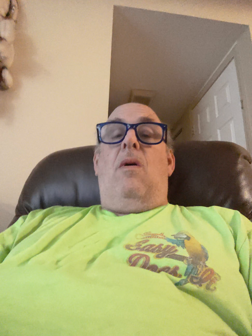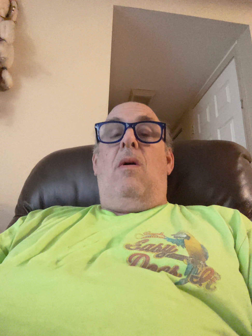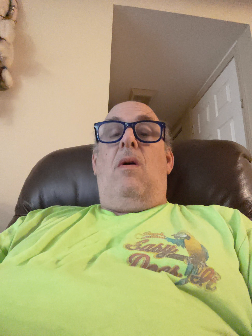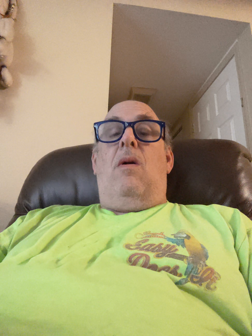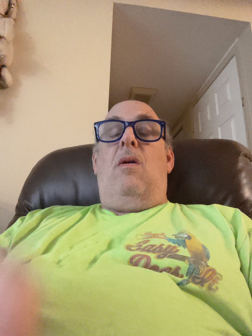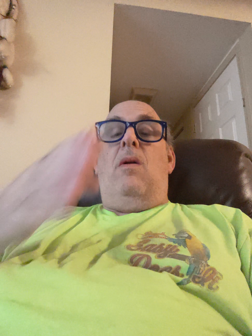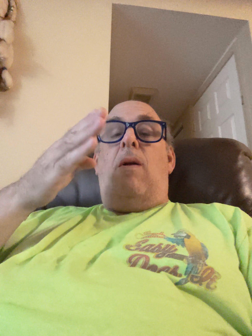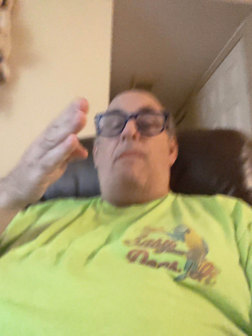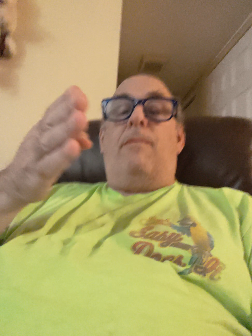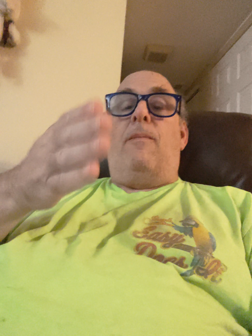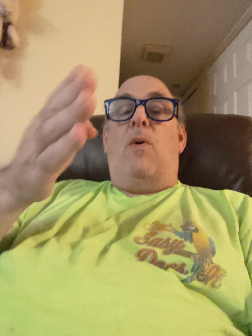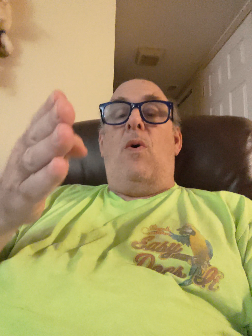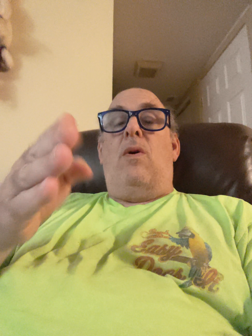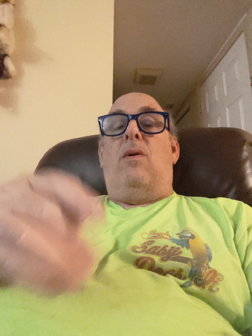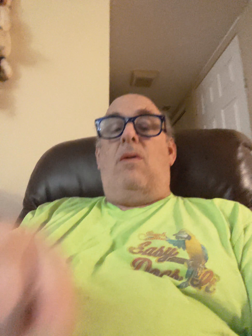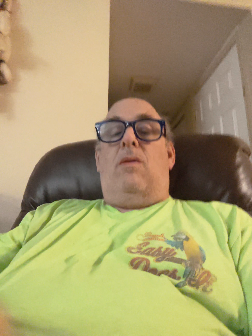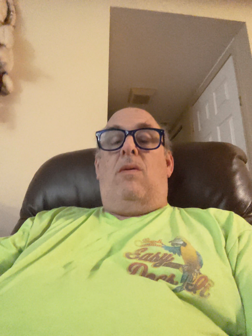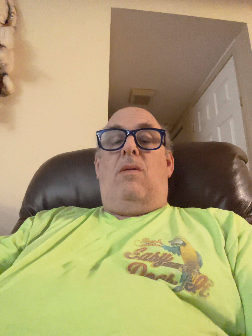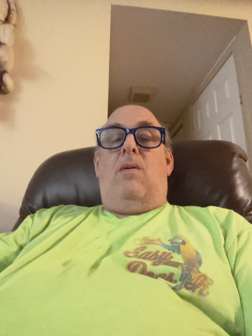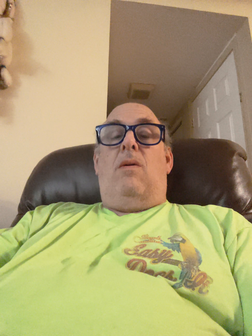boat